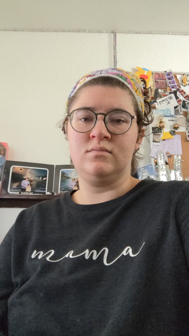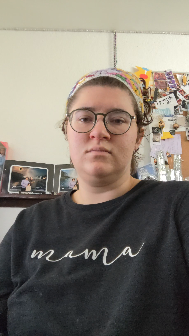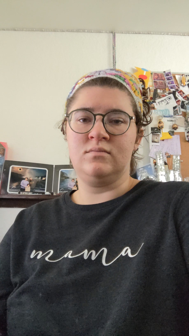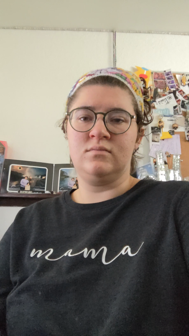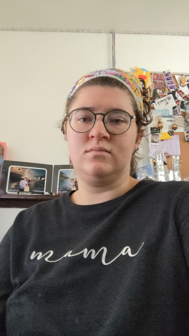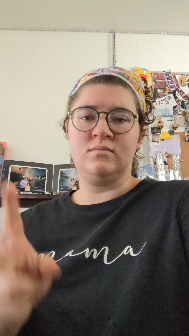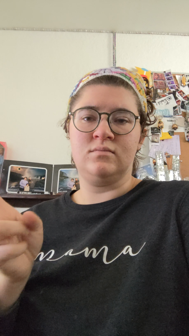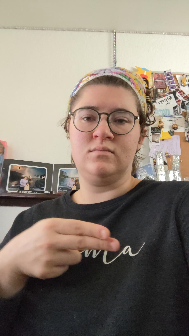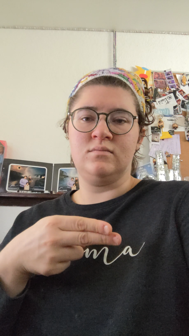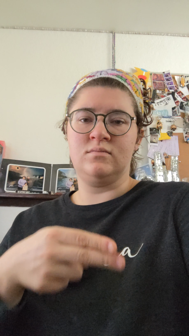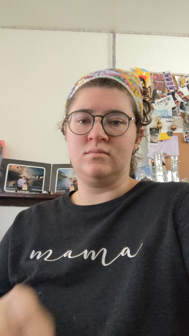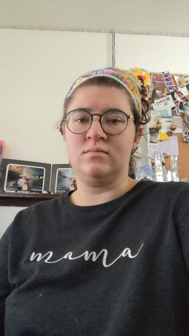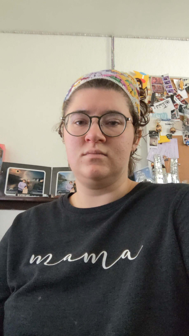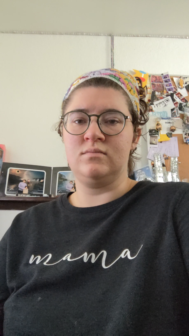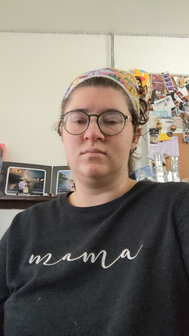belt